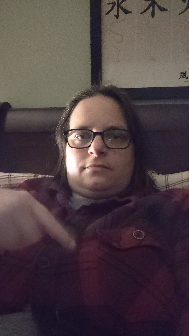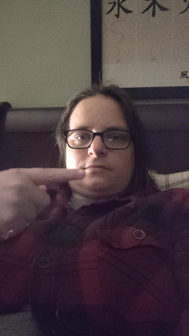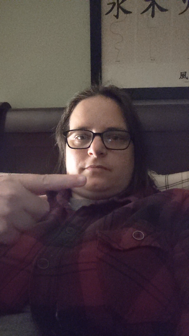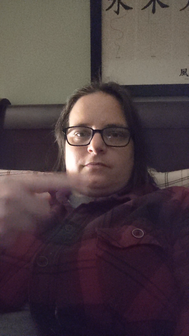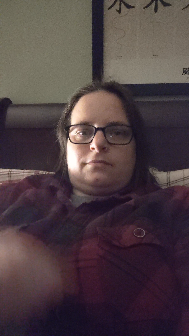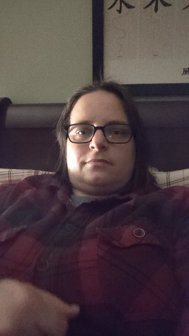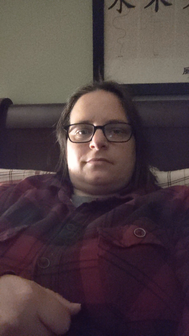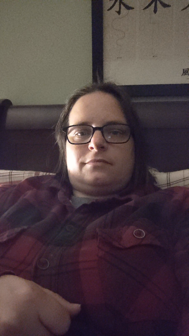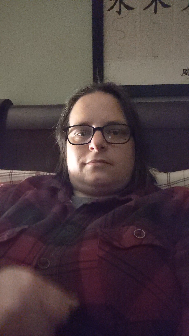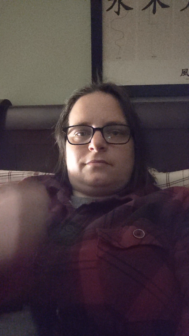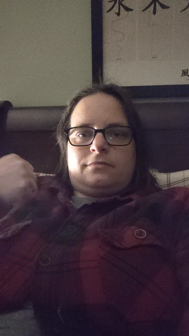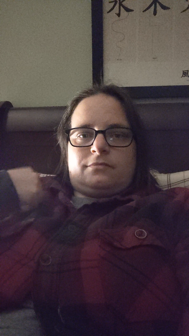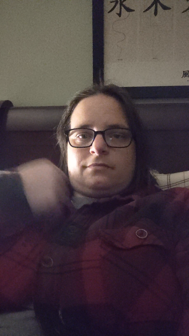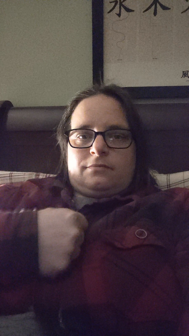coats